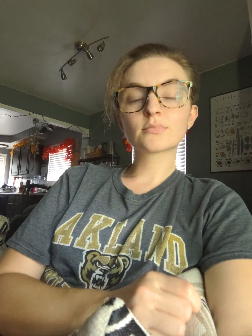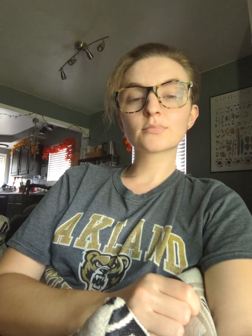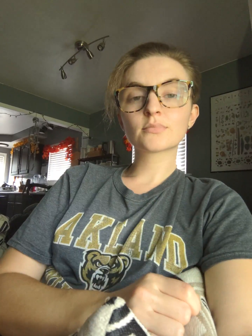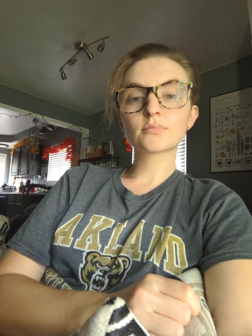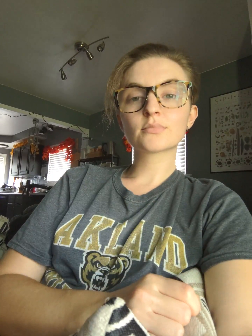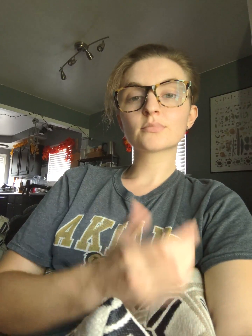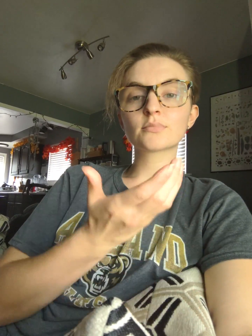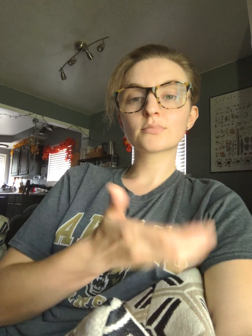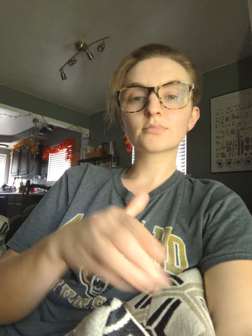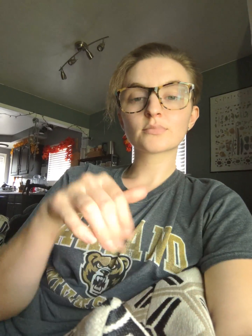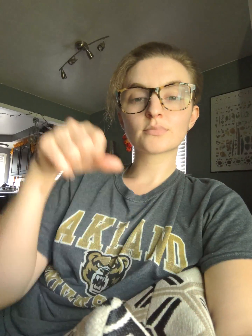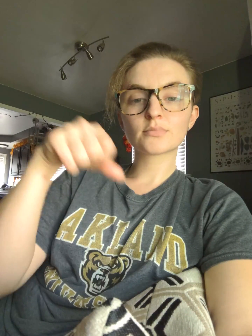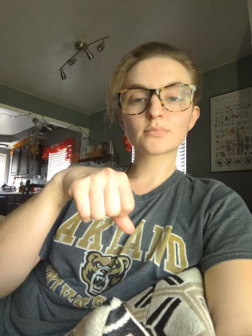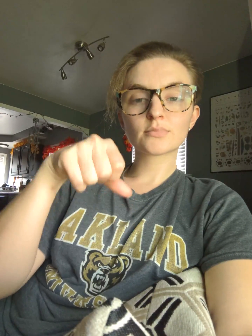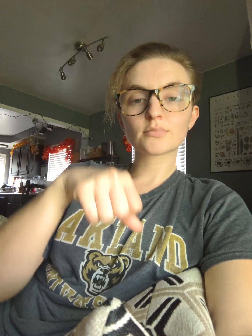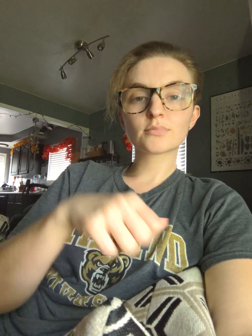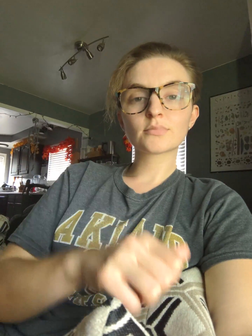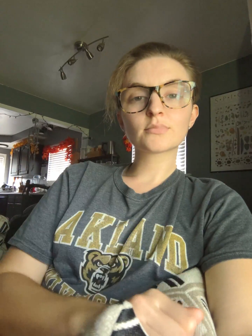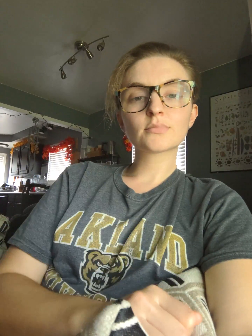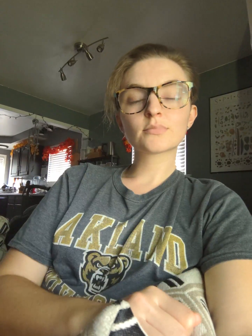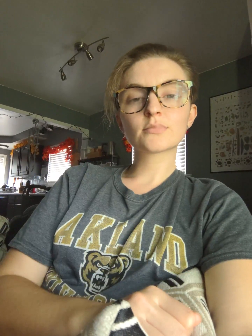basket